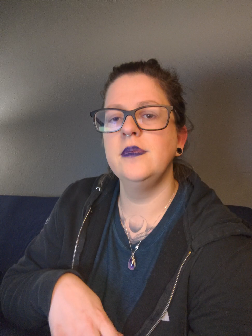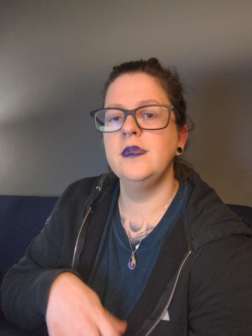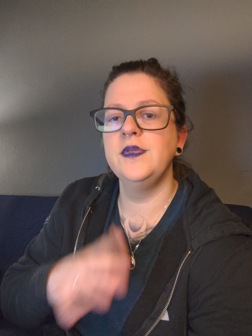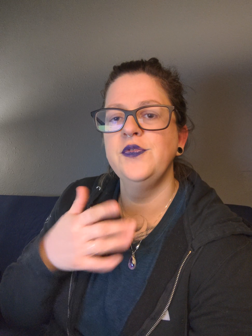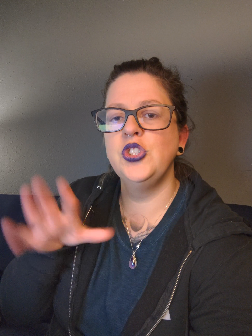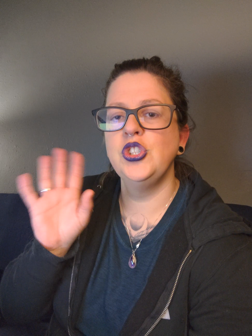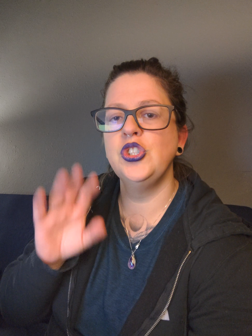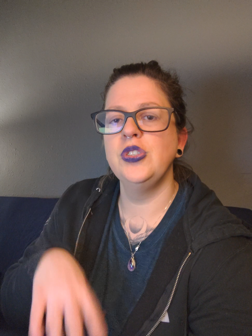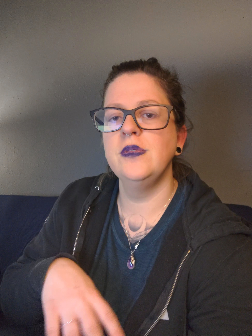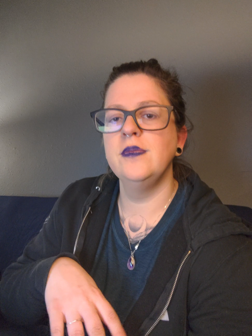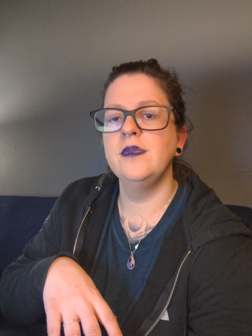finish